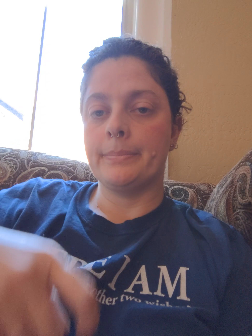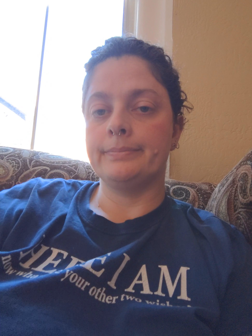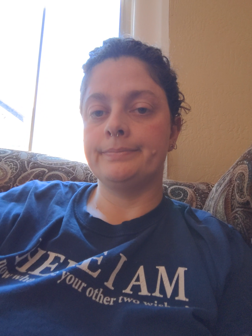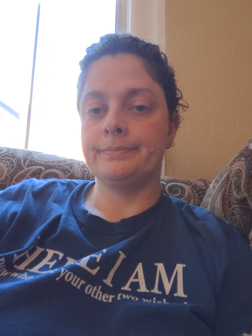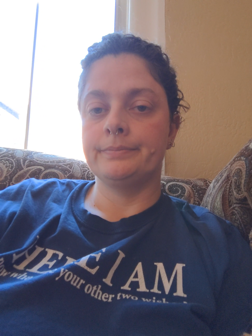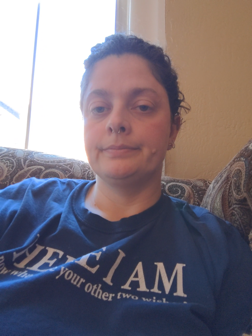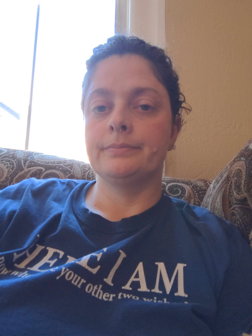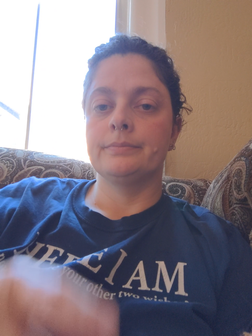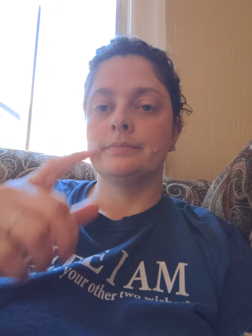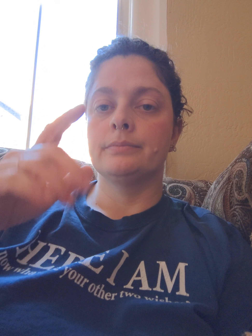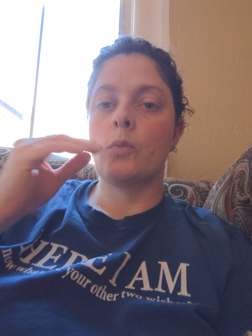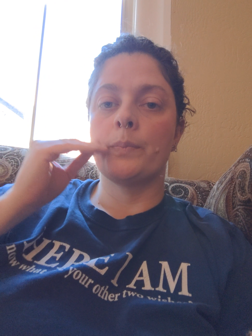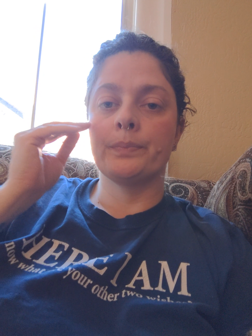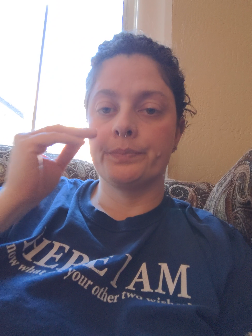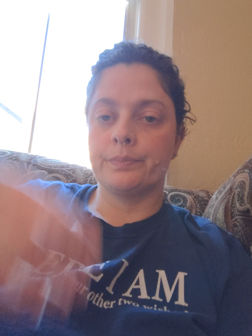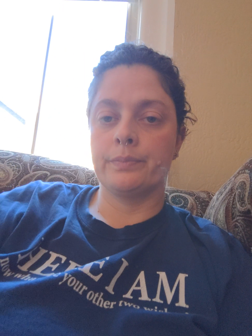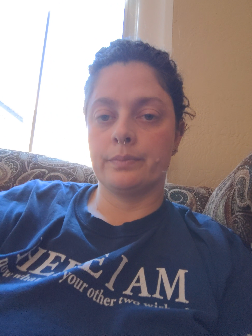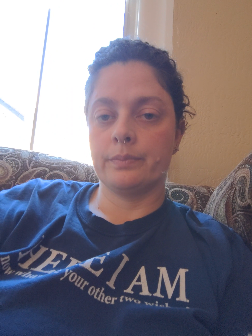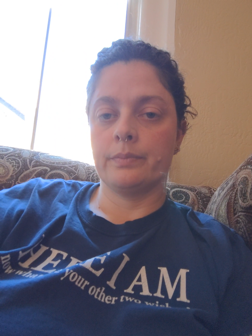home